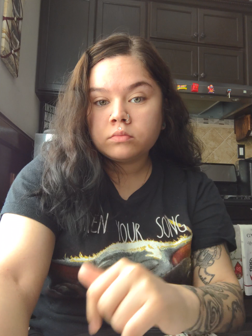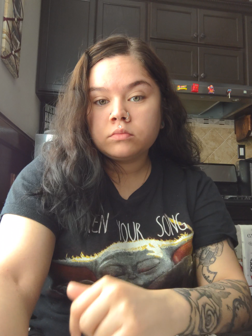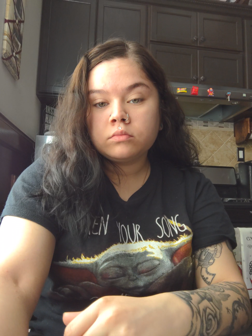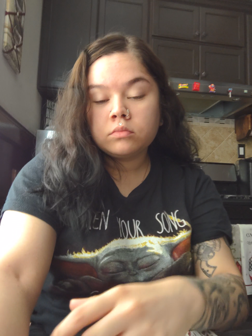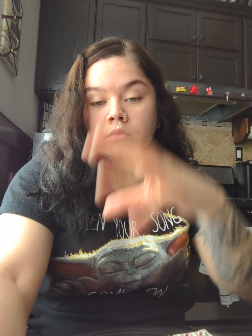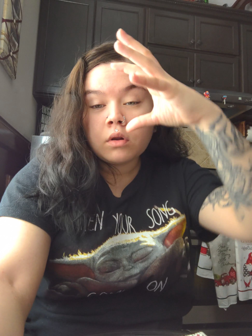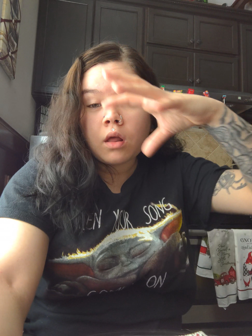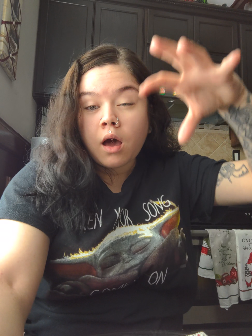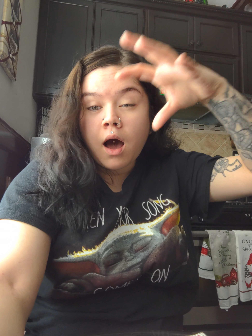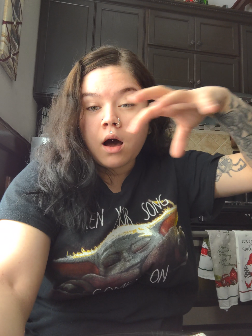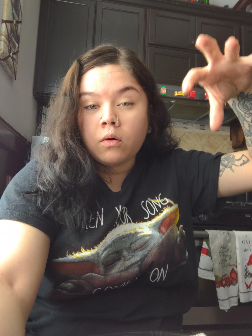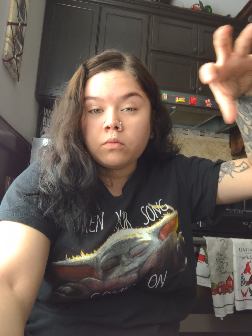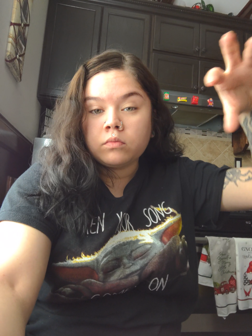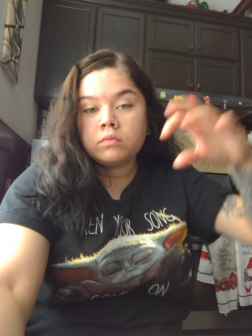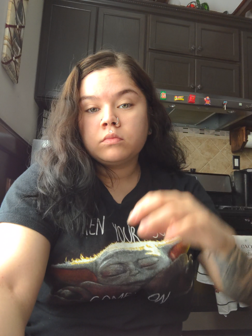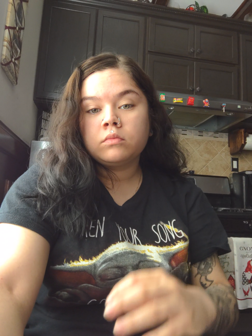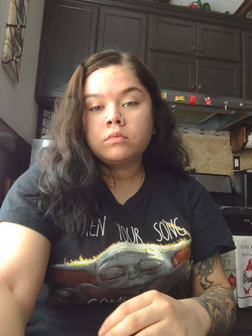cloud